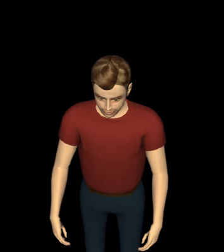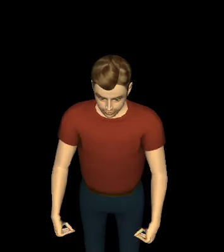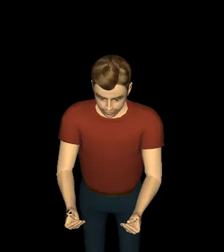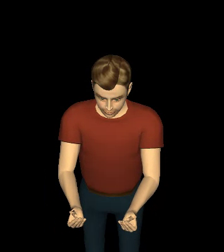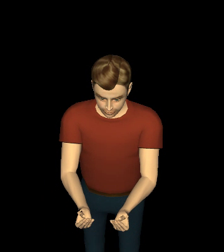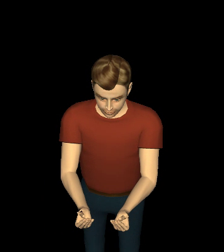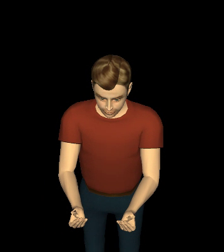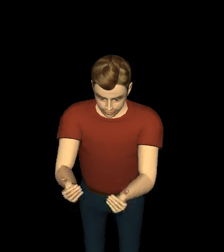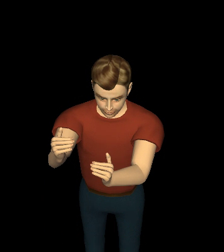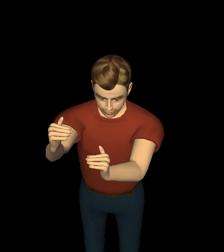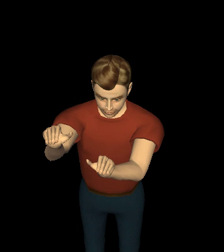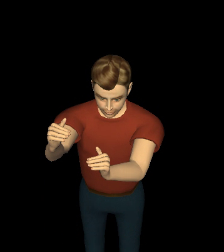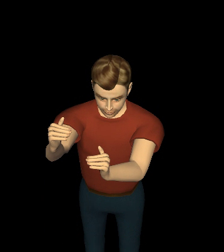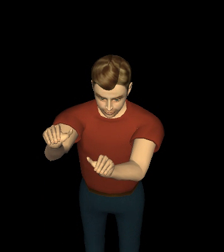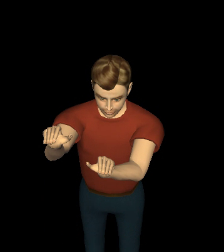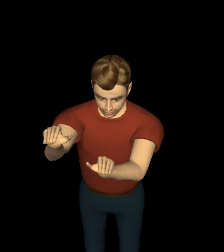أجنبي